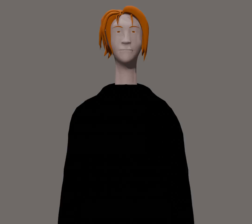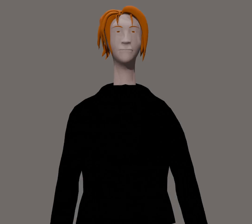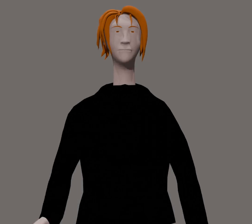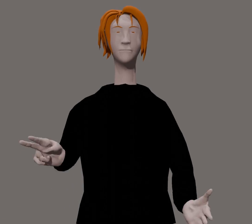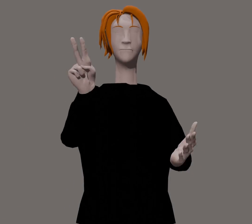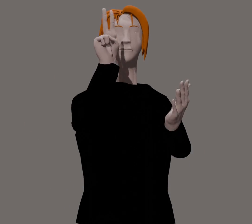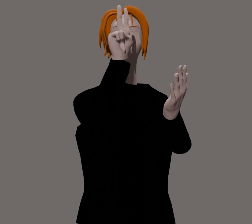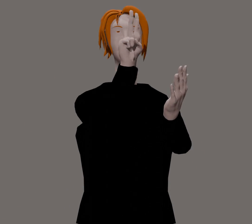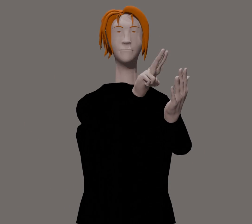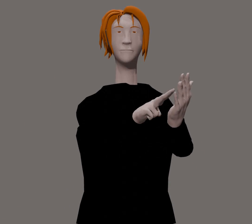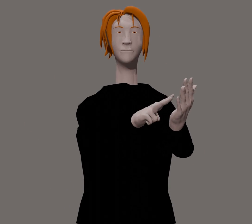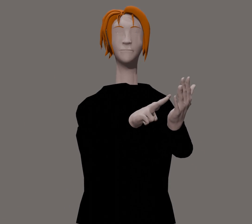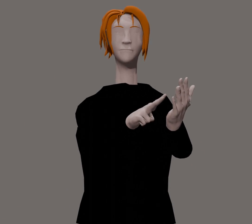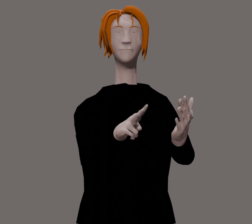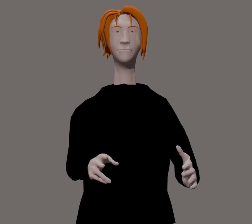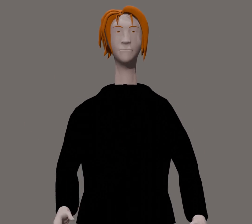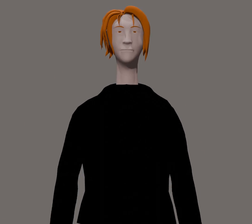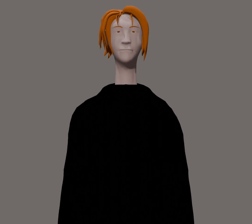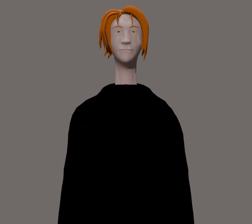Browse Website